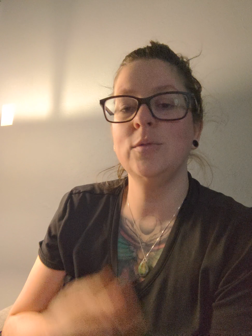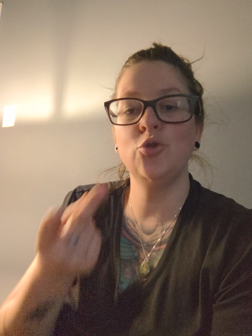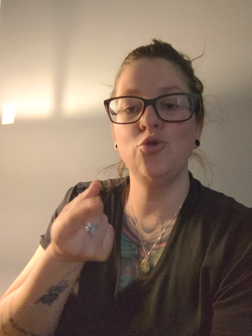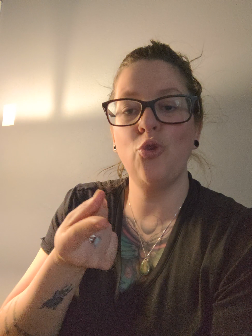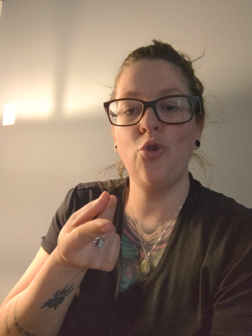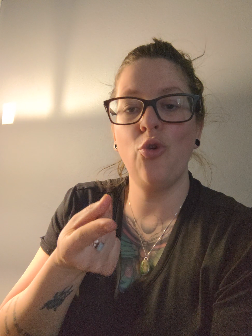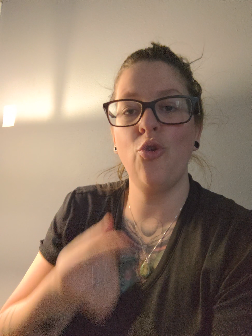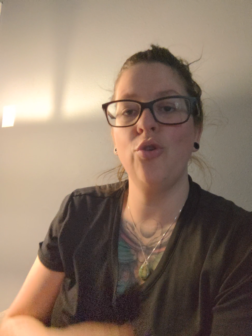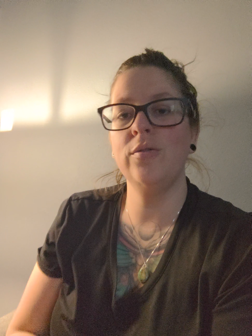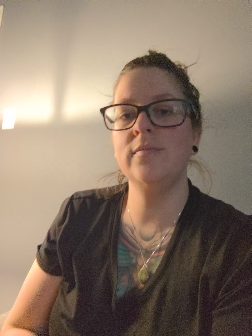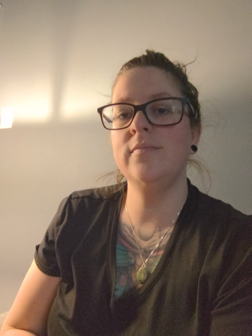dog